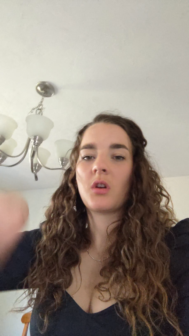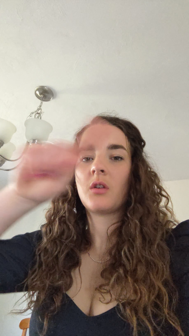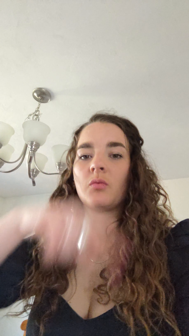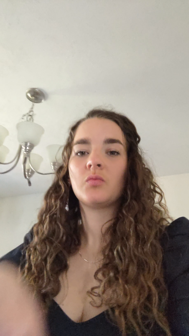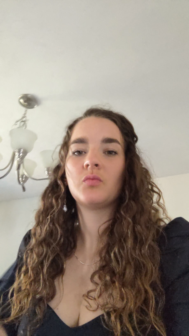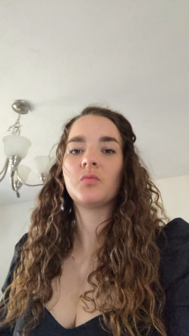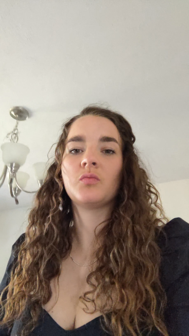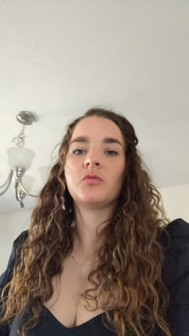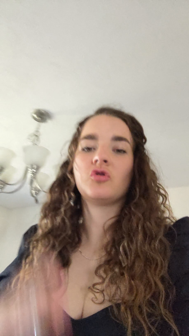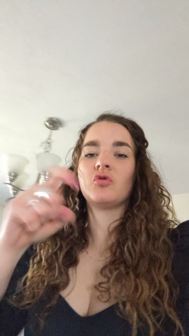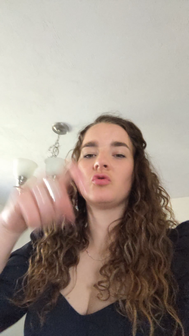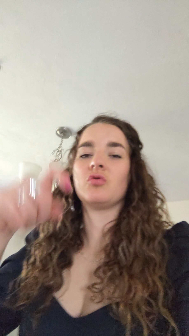should